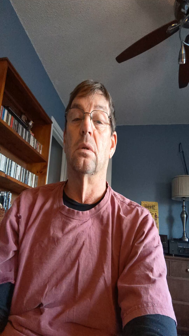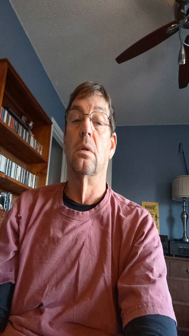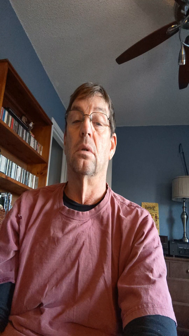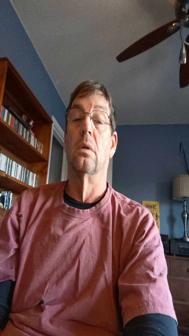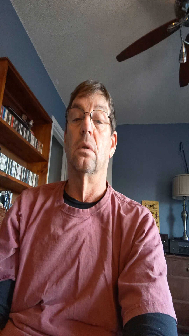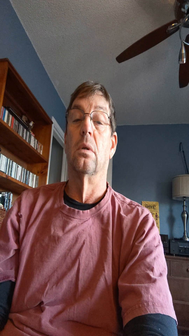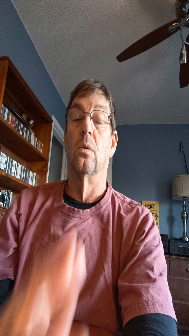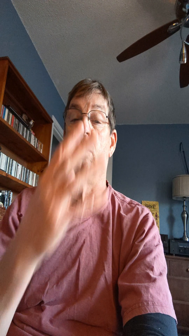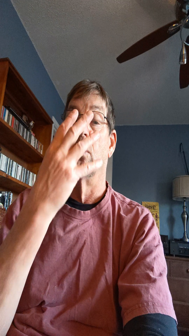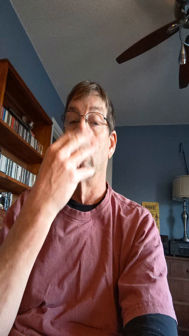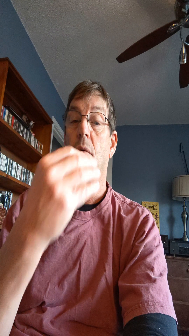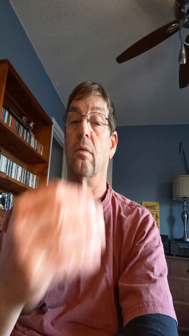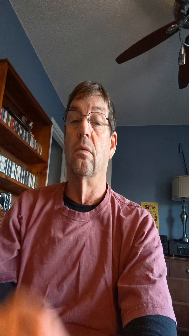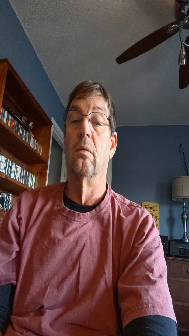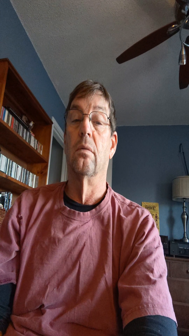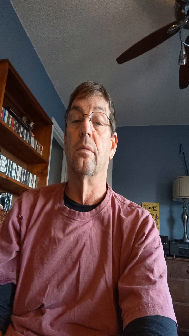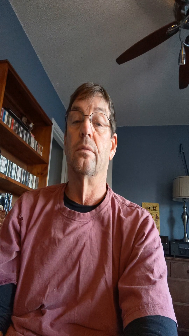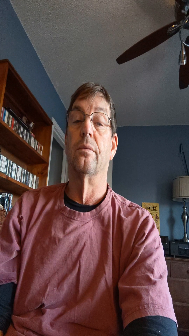wolf